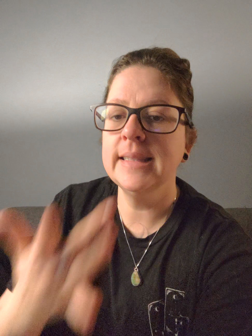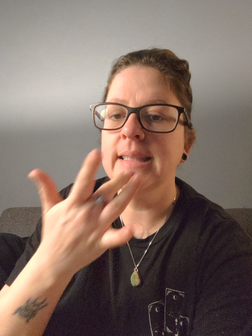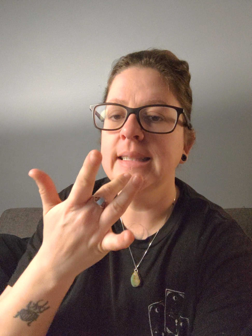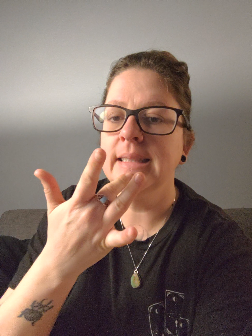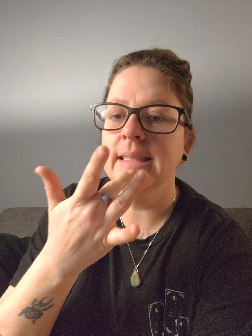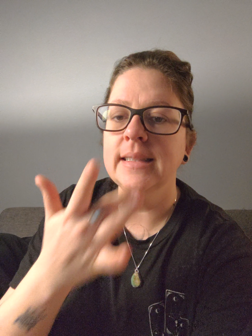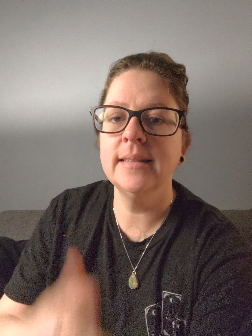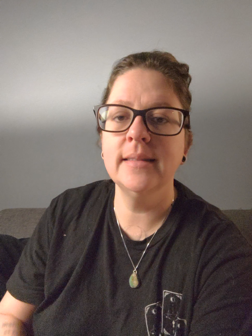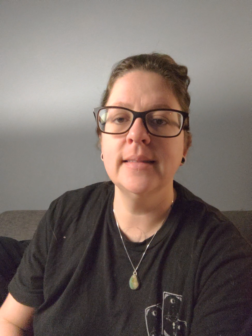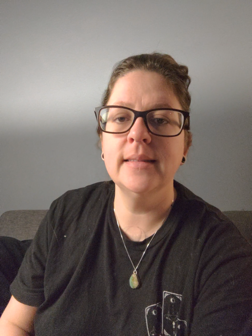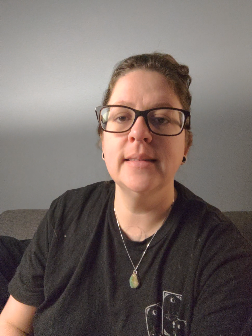taste